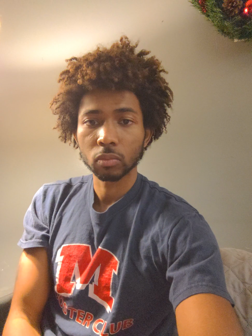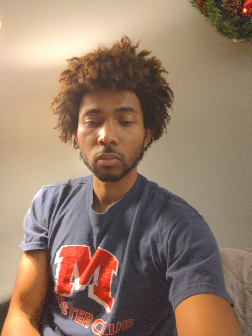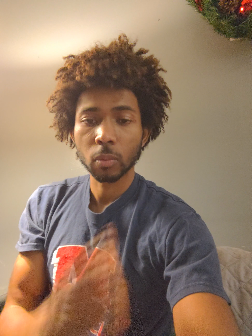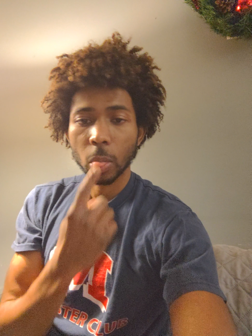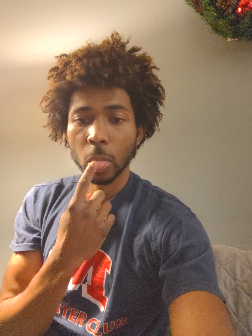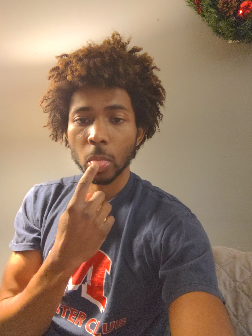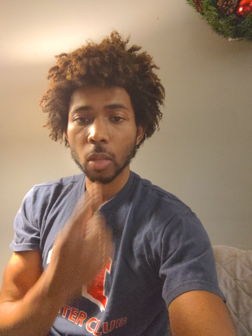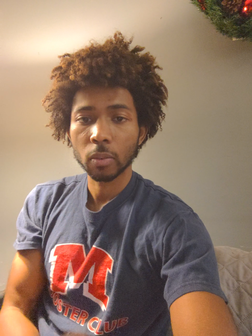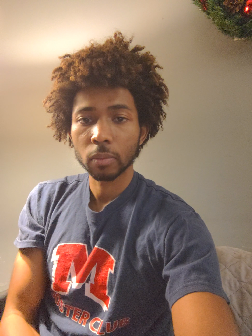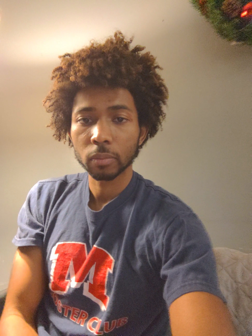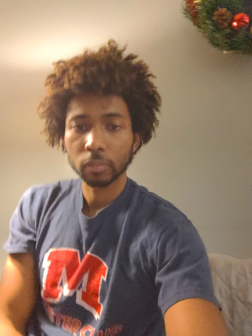tongue